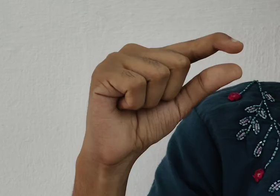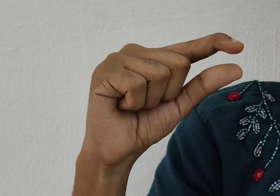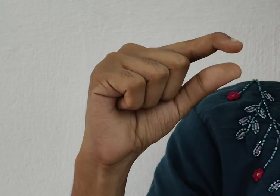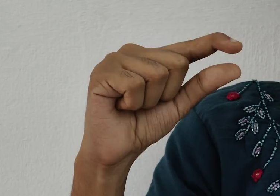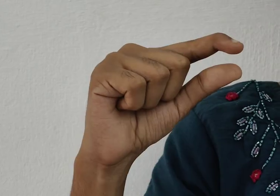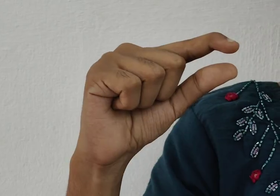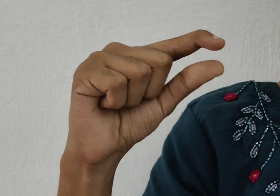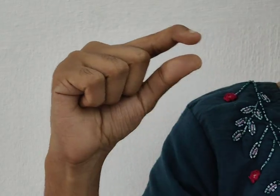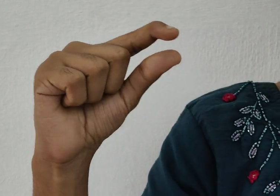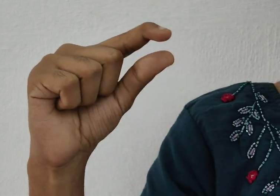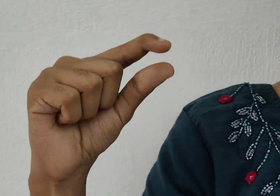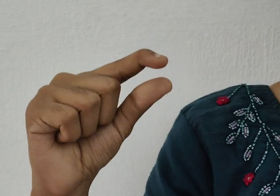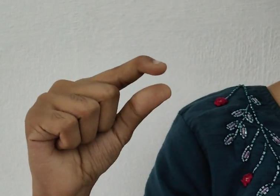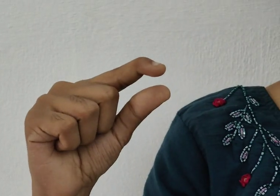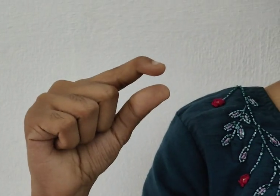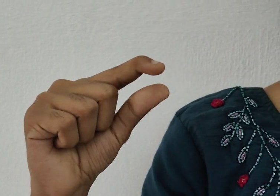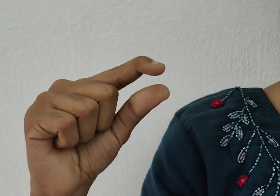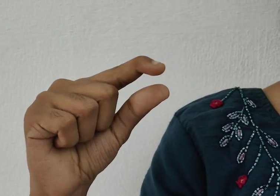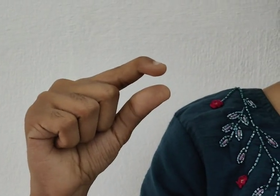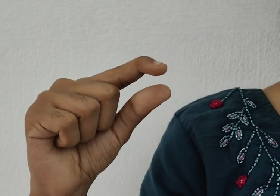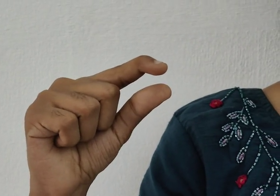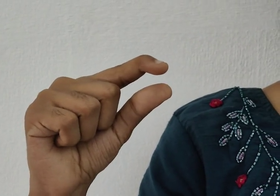ഊ